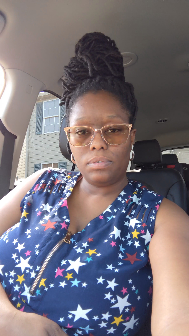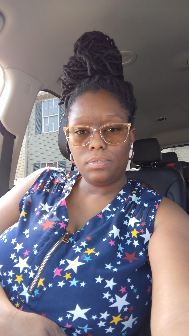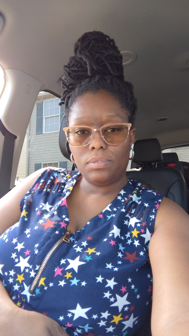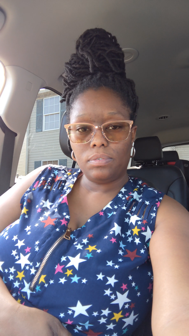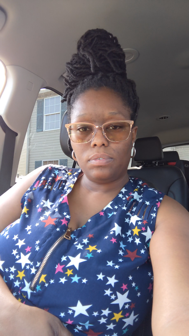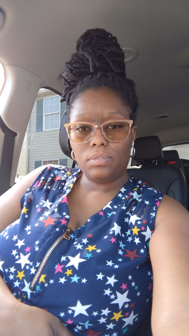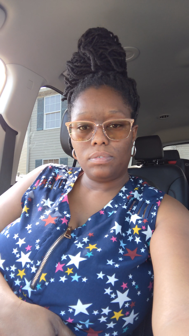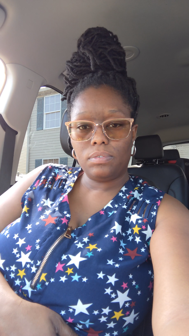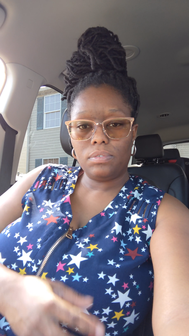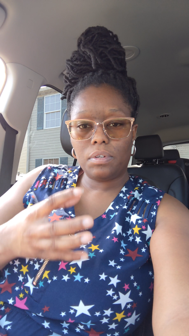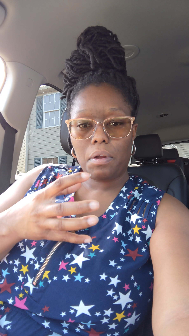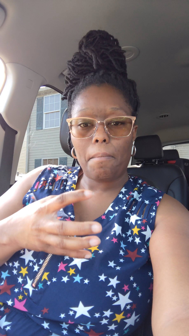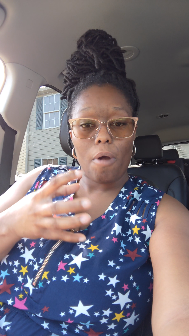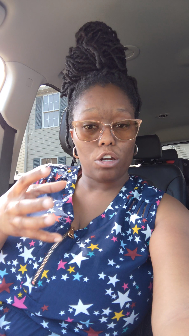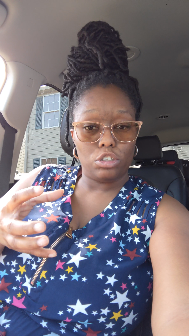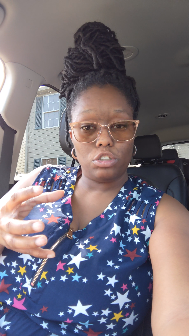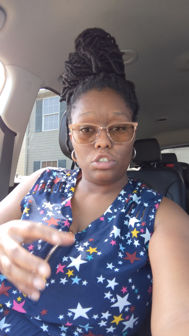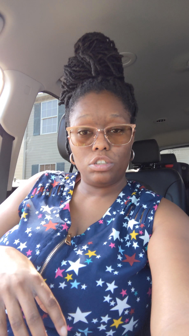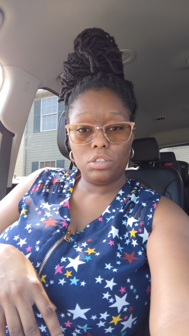much